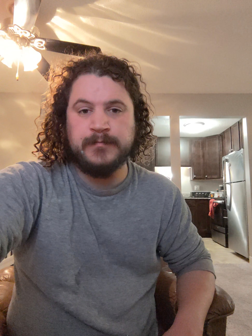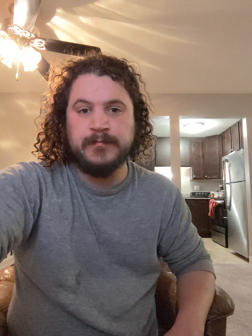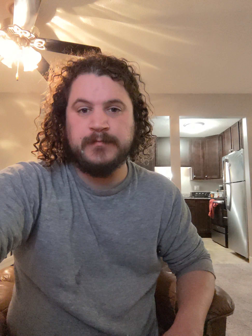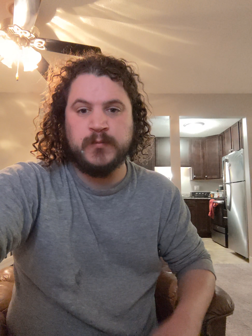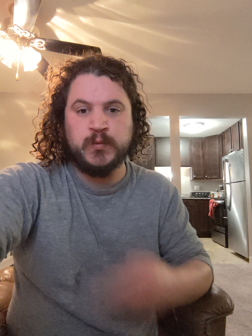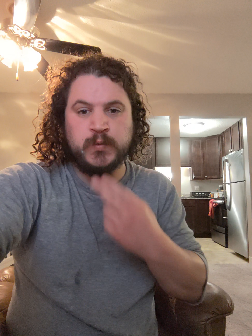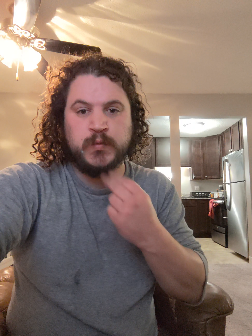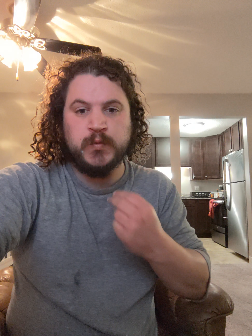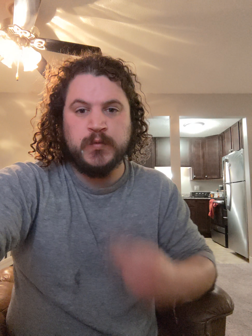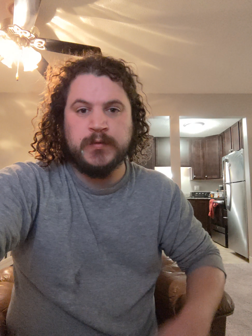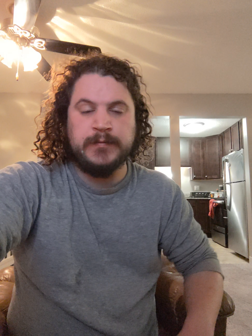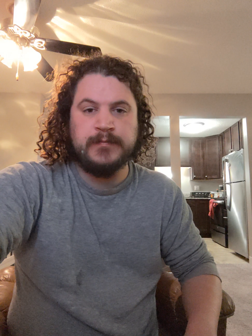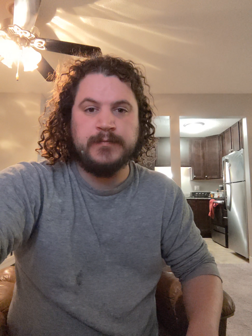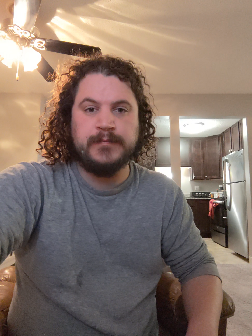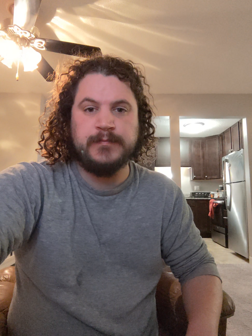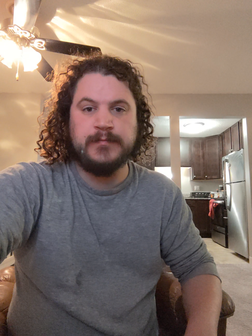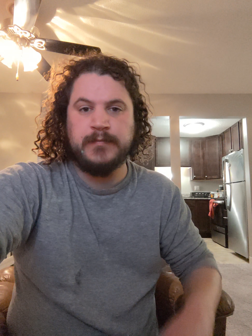cute